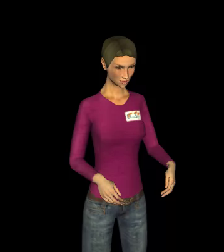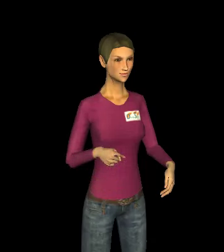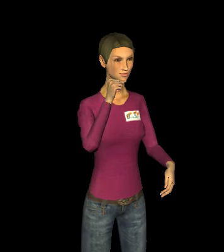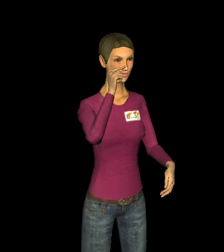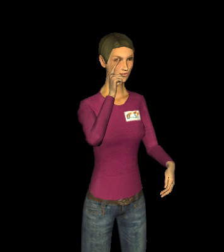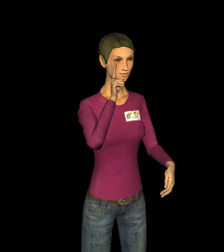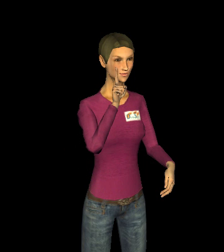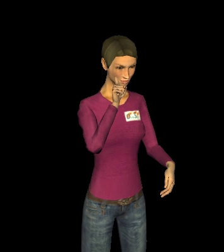ماي